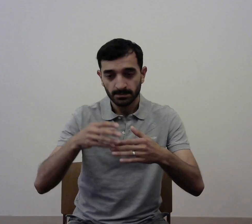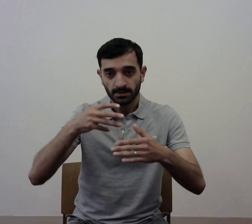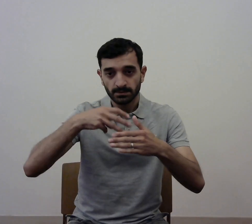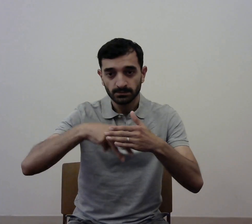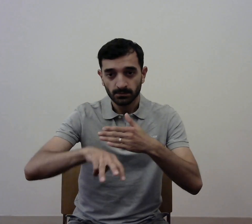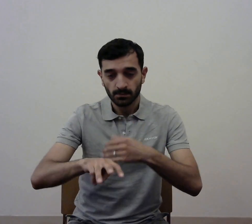metro